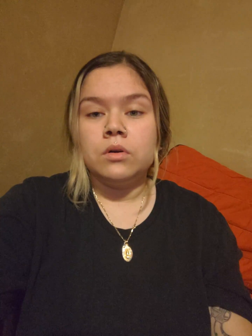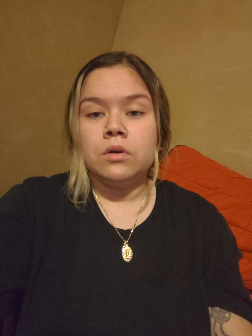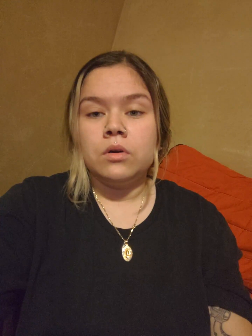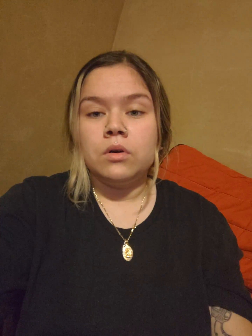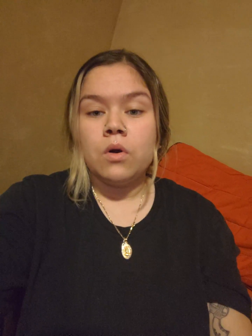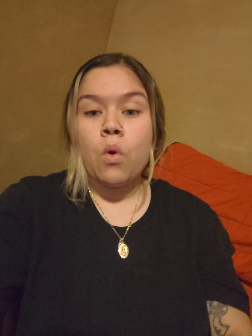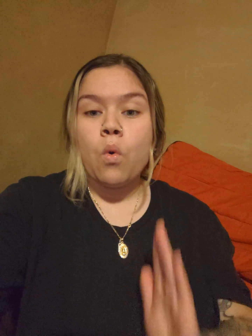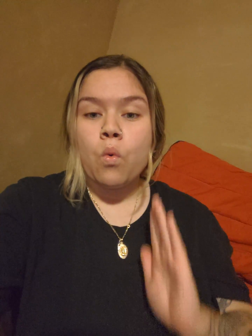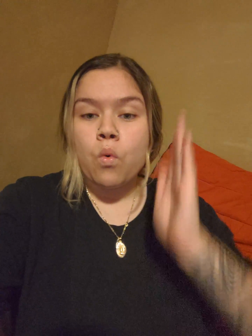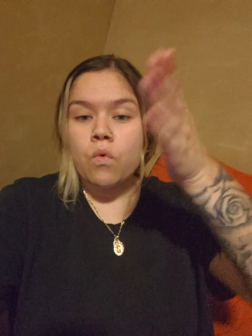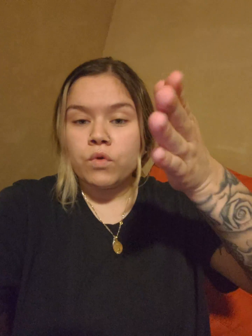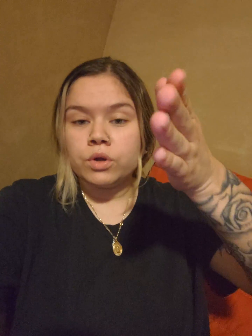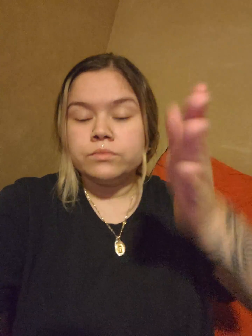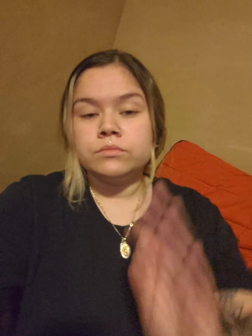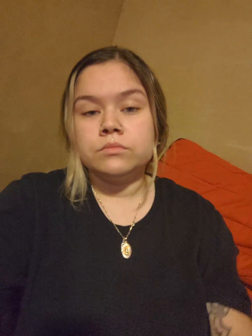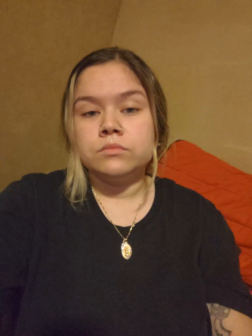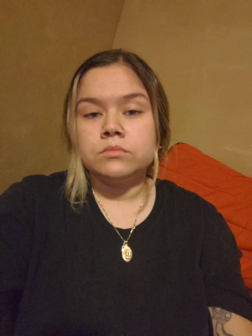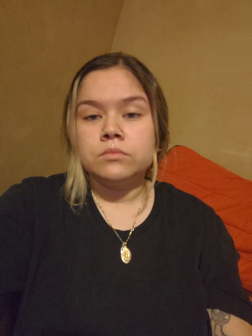over